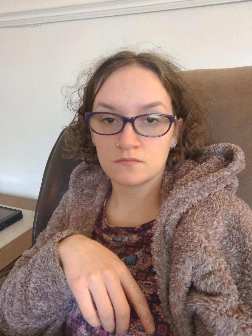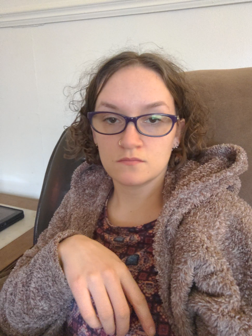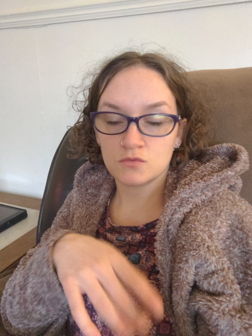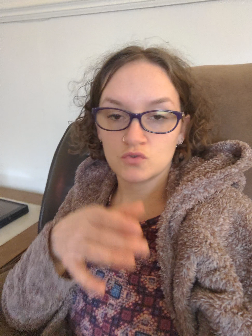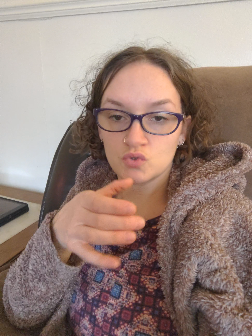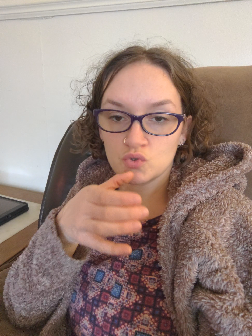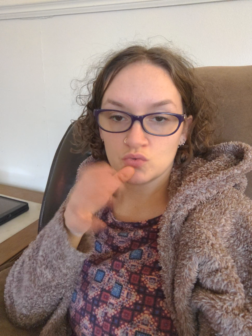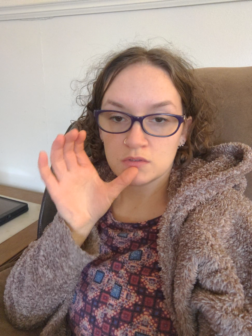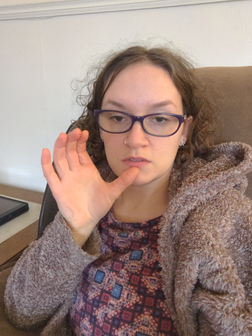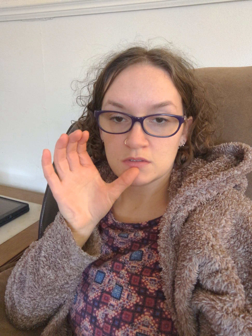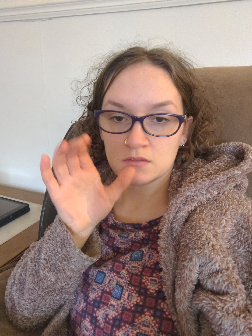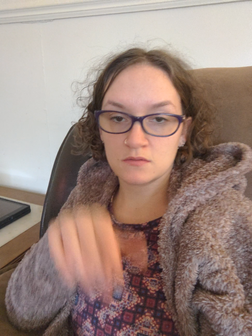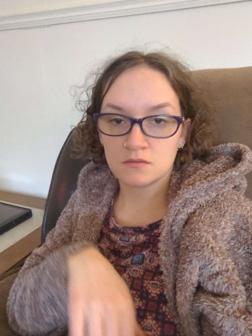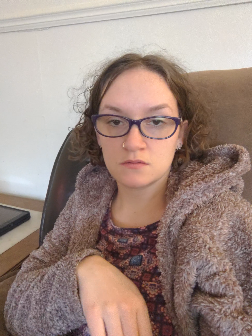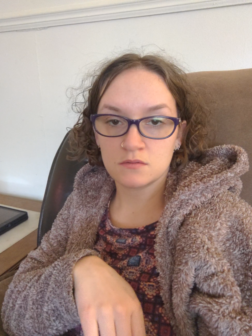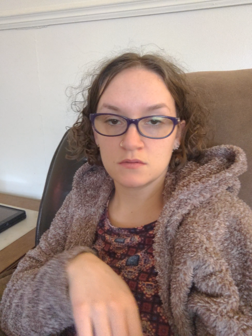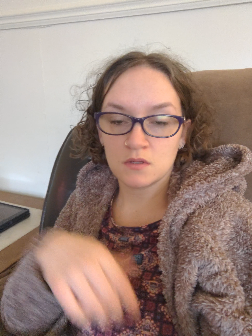drink